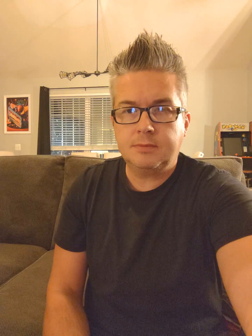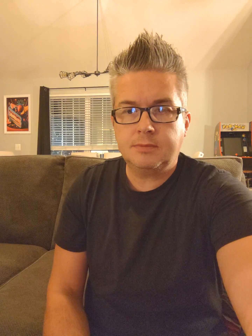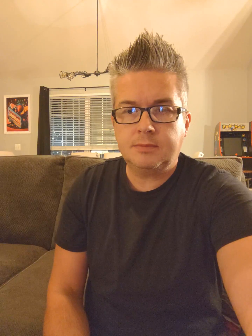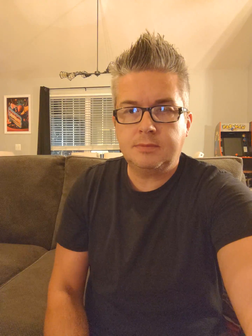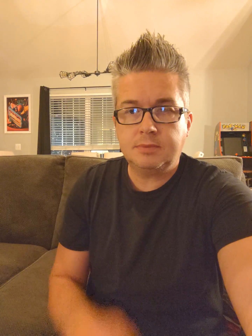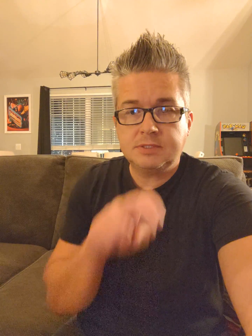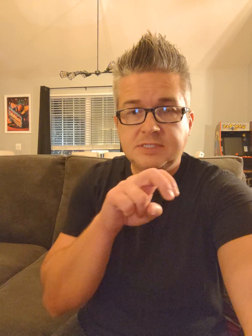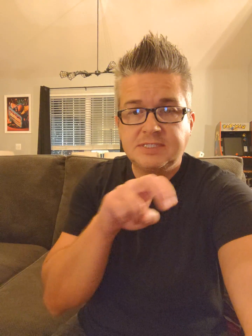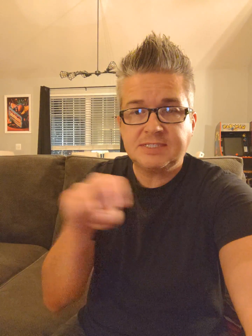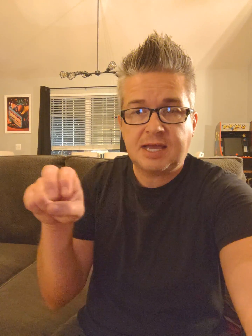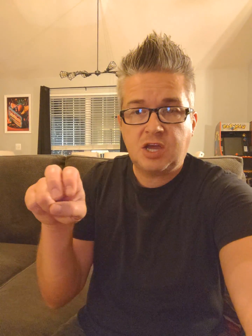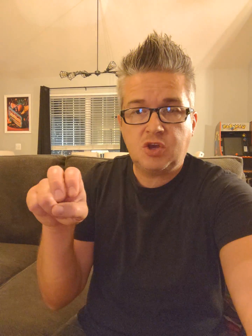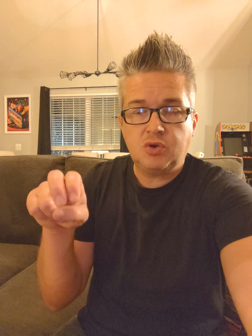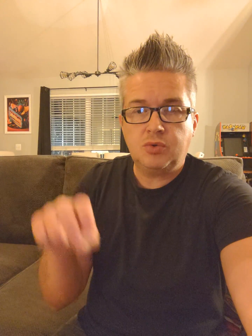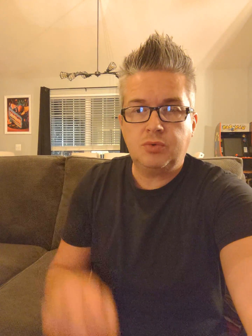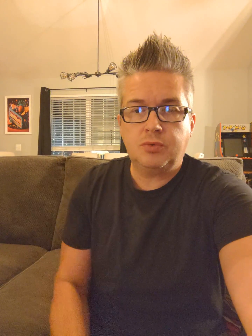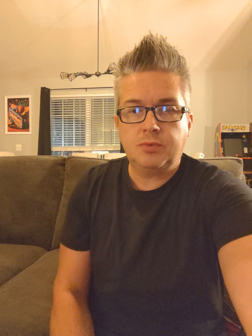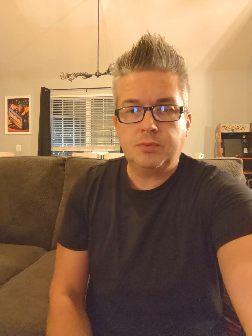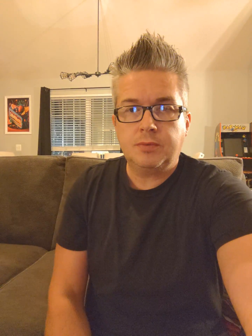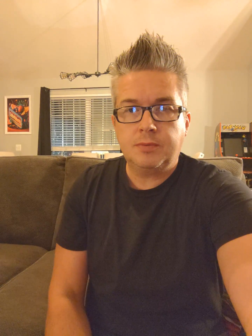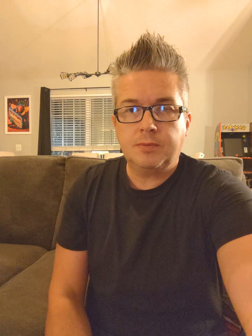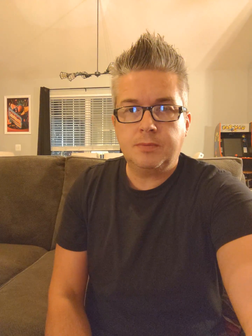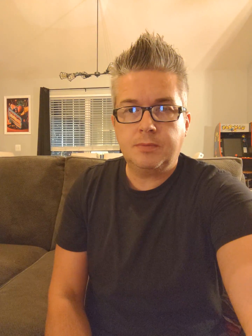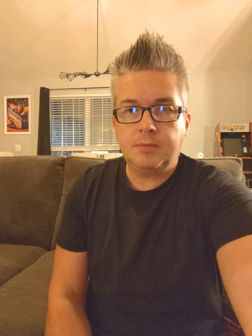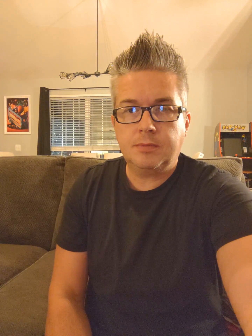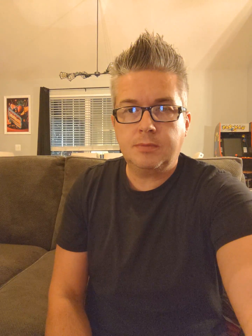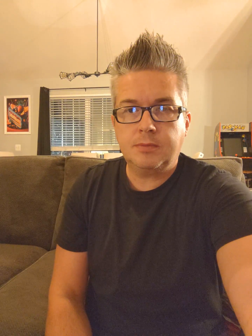couch